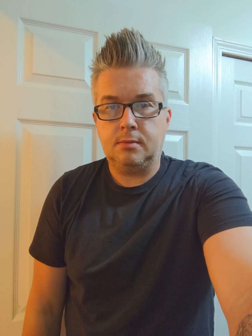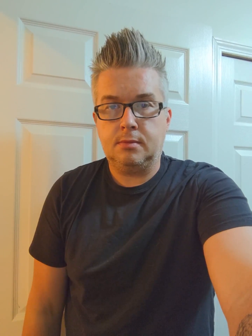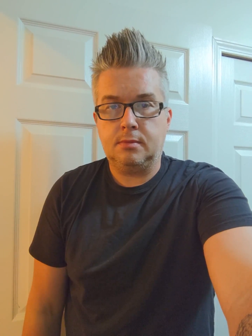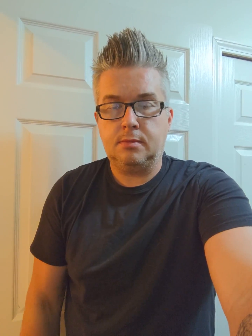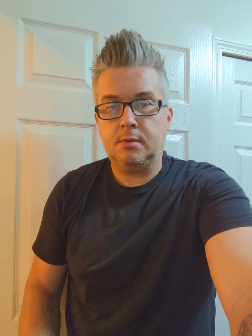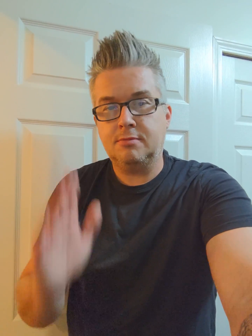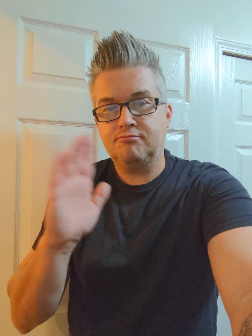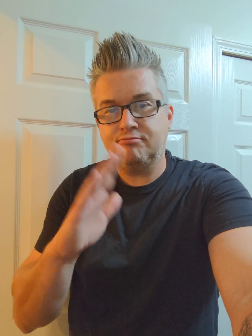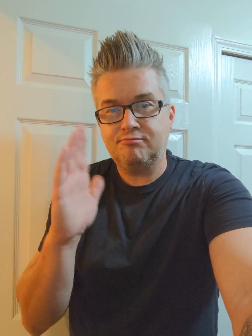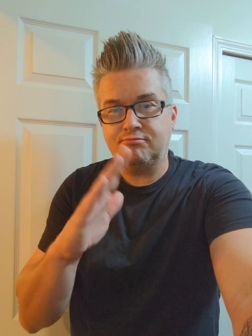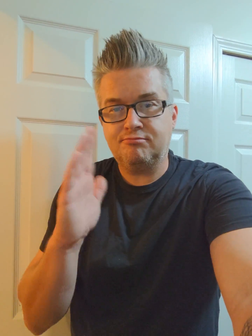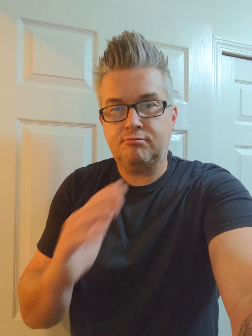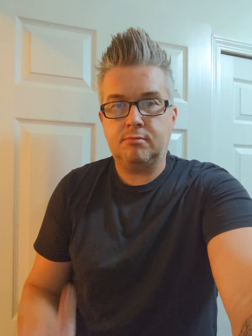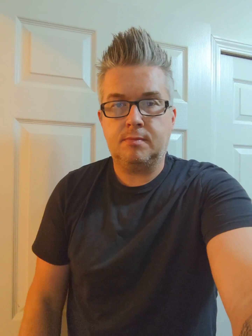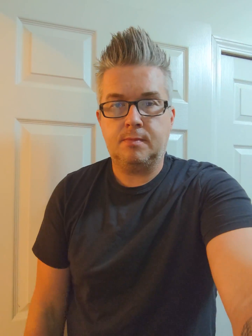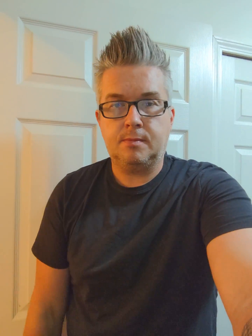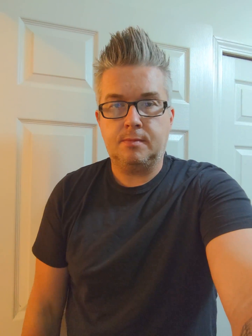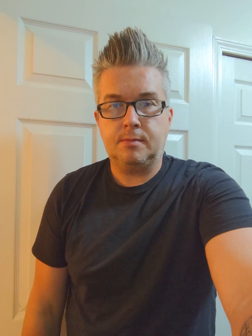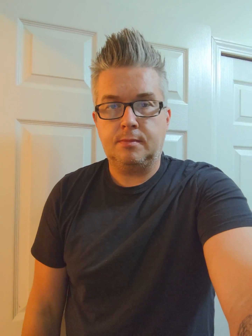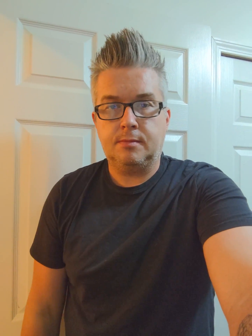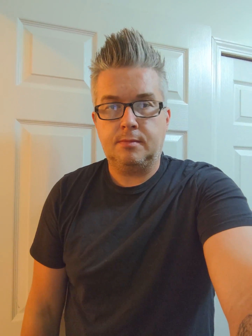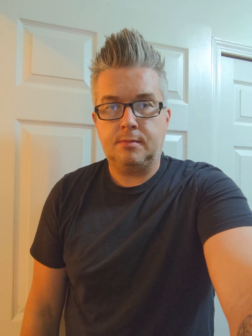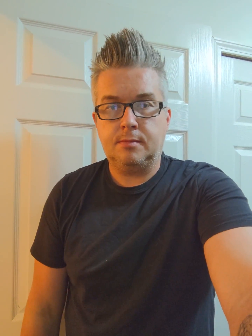clap